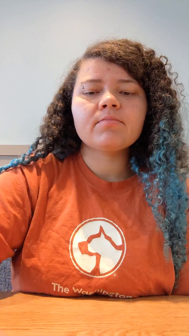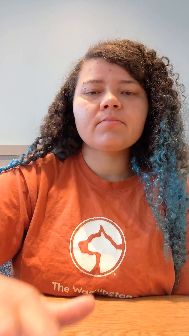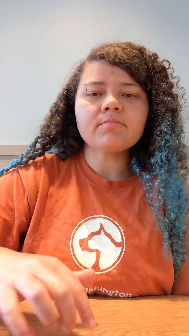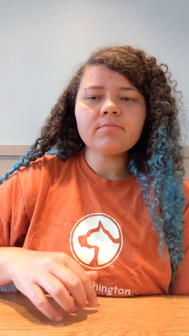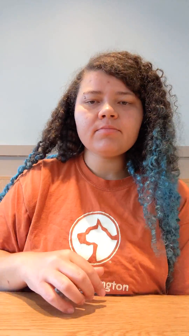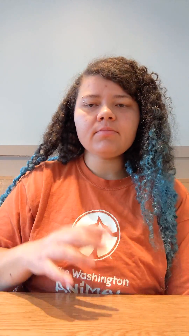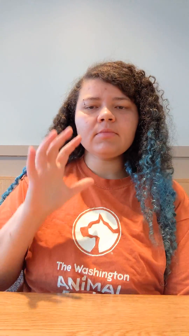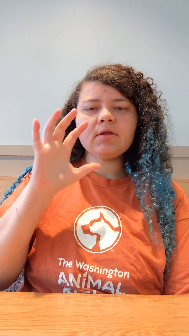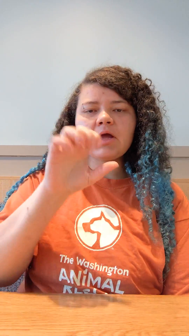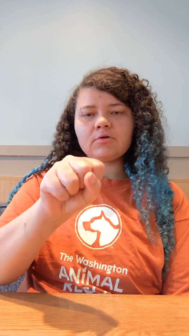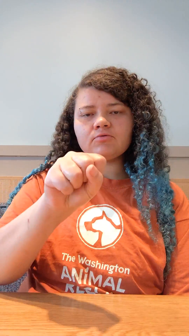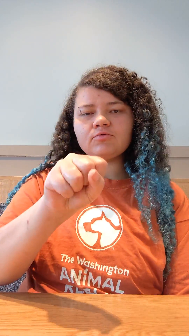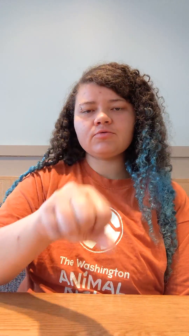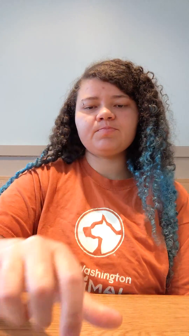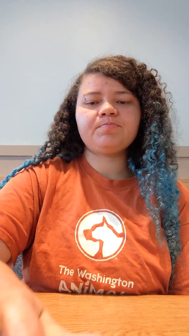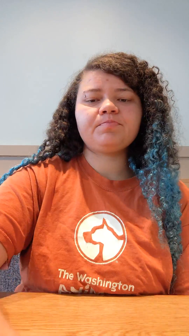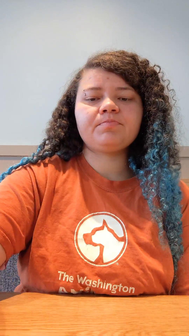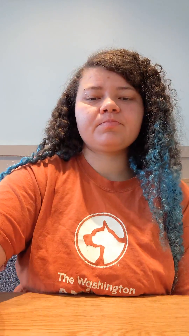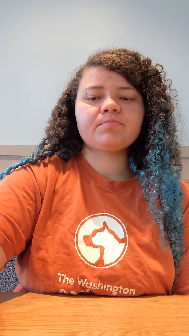catch